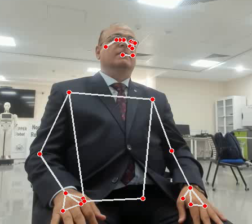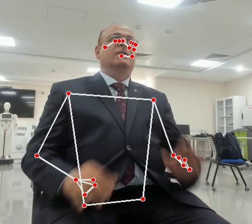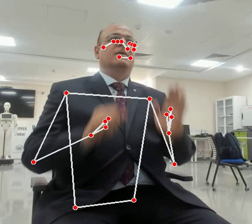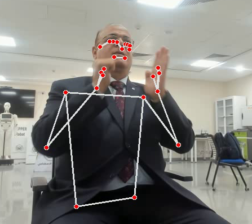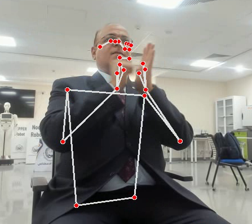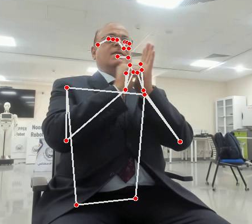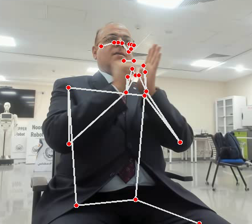manzel